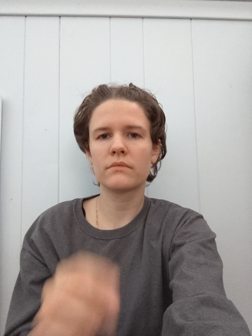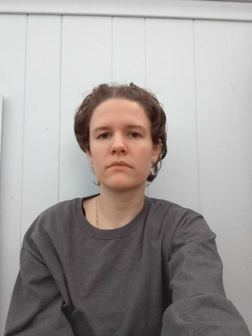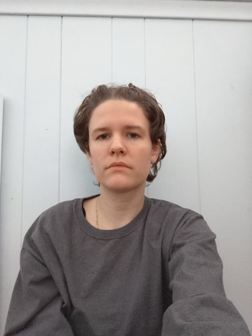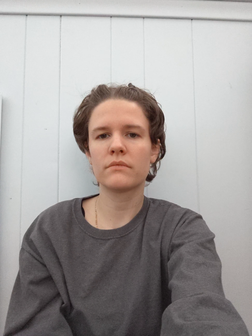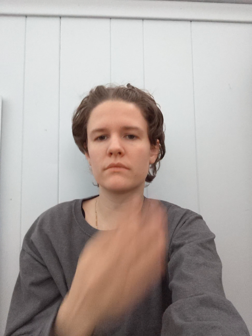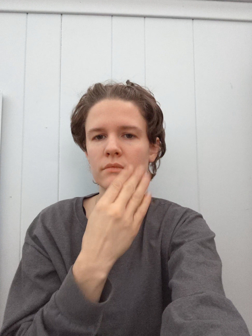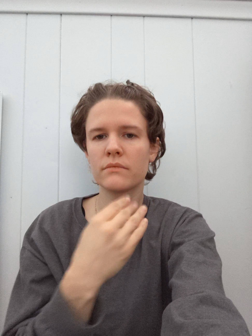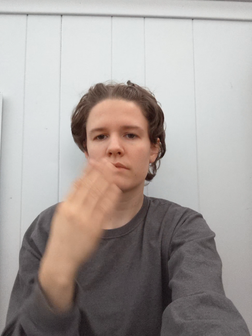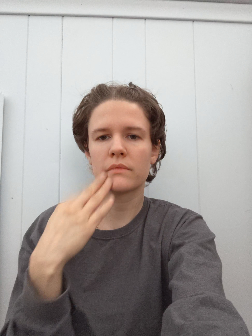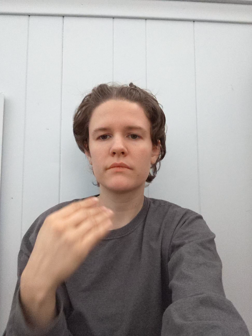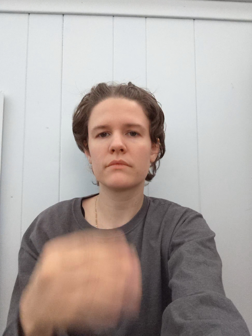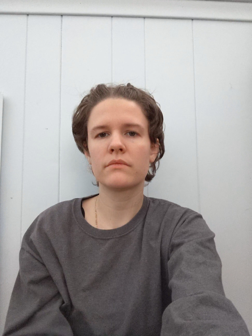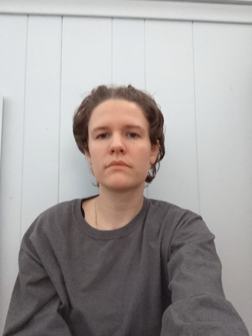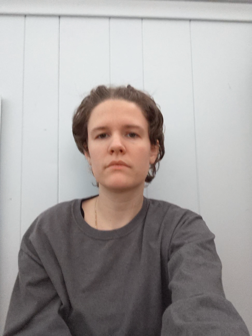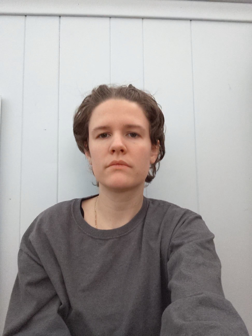napkin